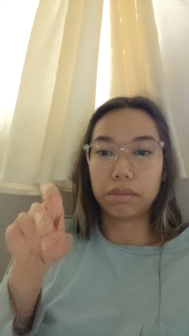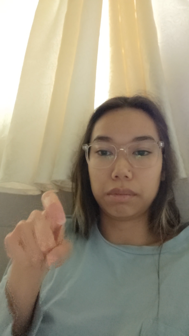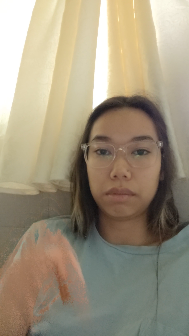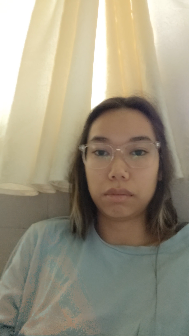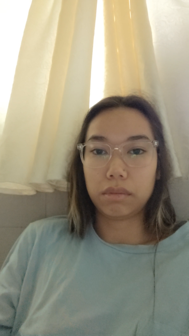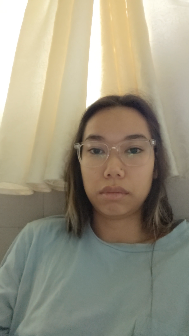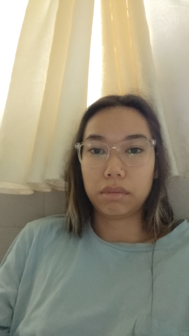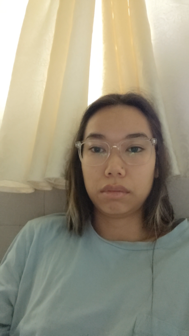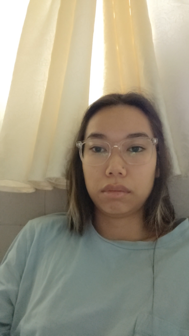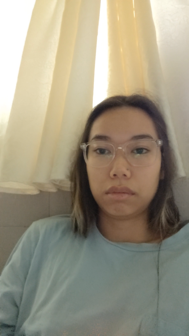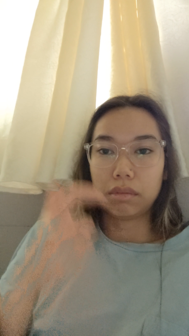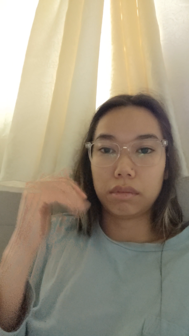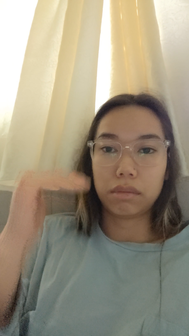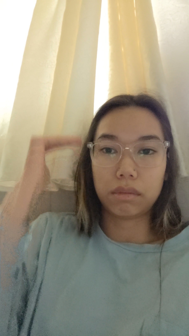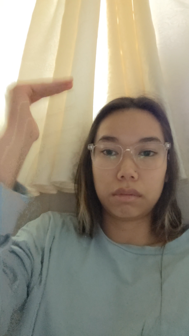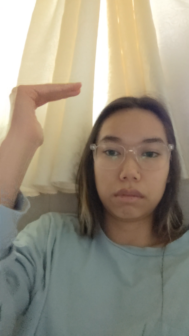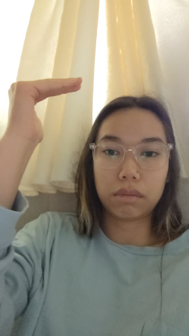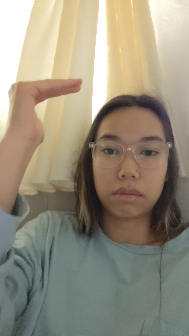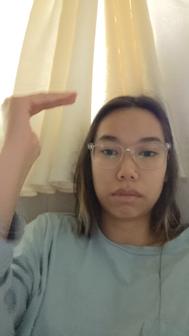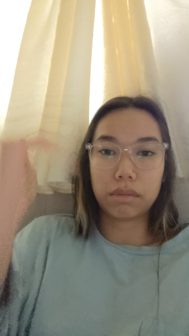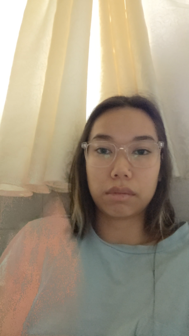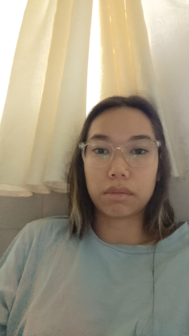big